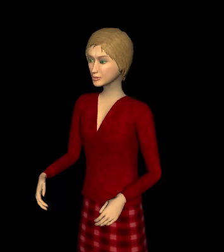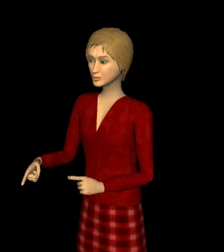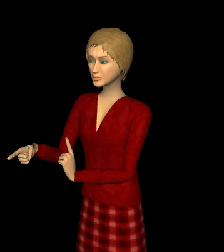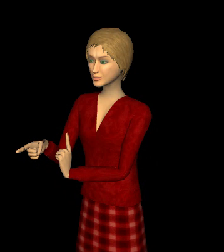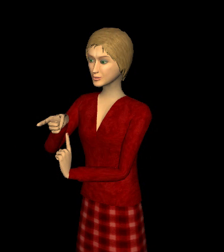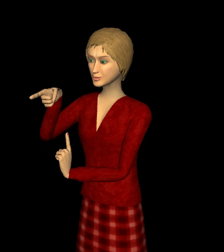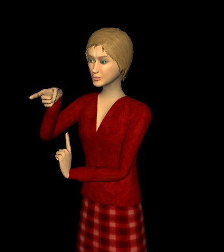أساسي